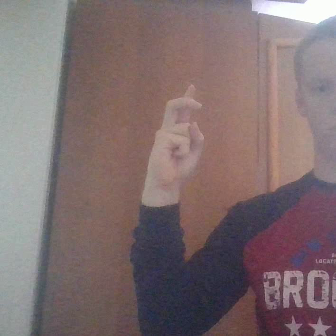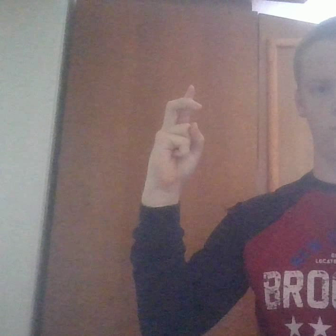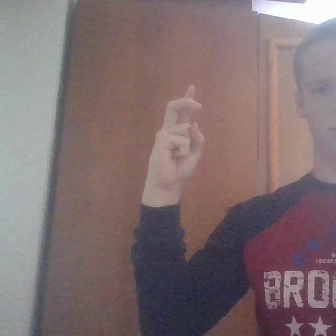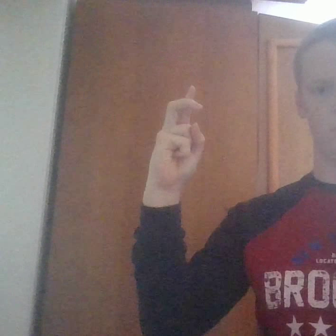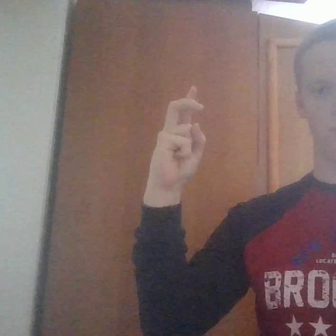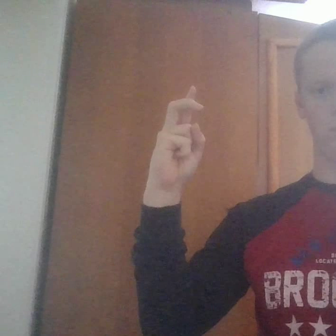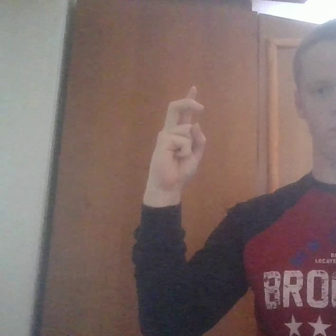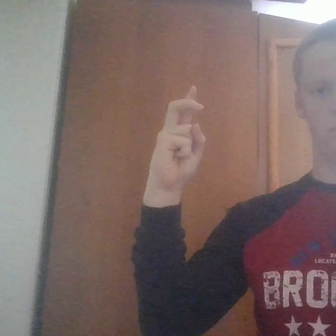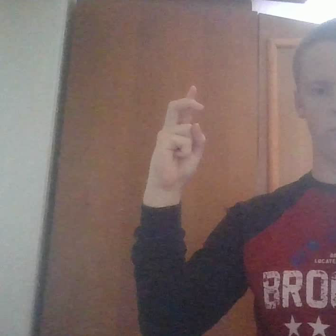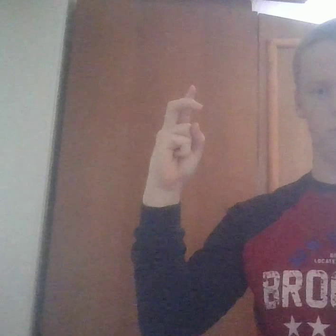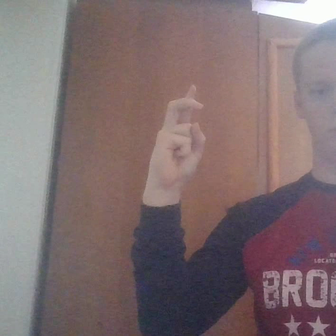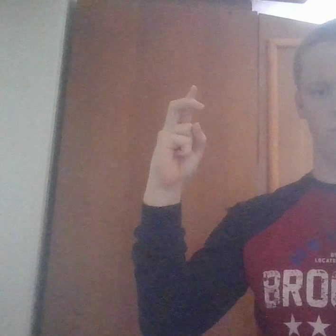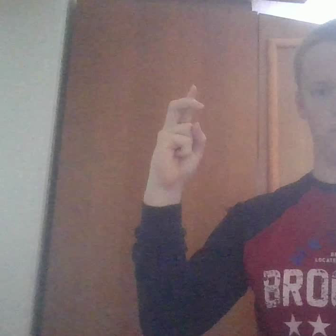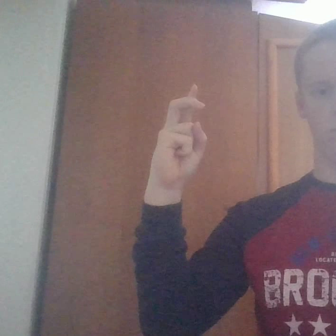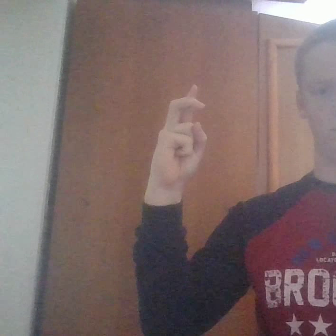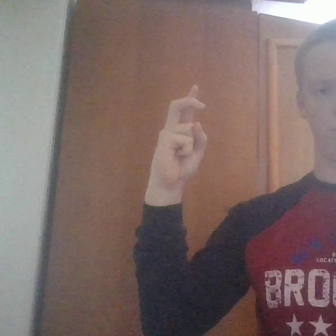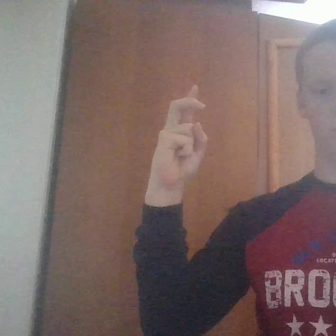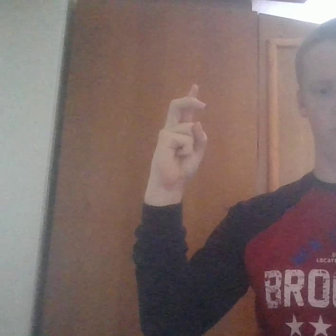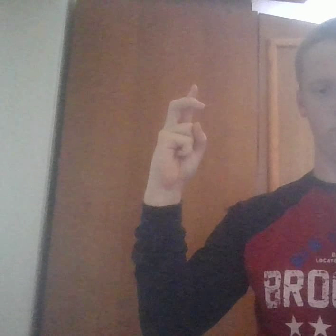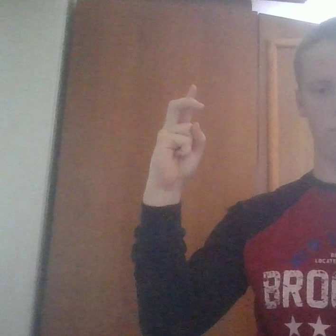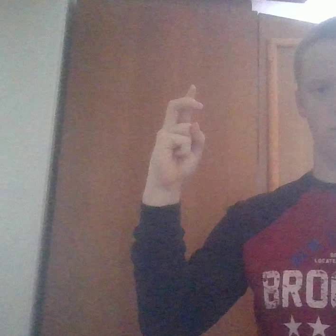Б